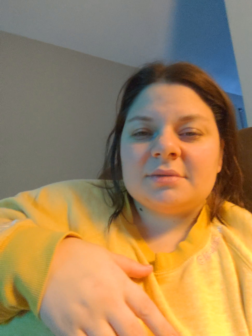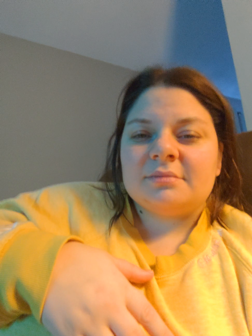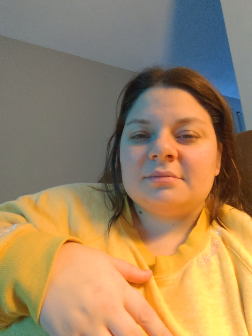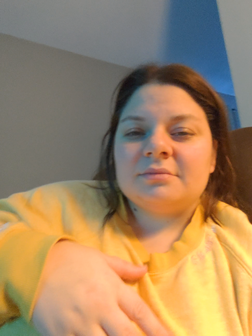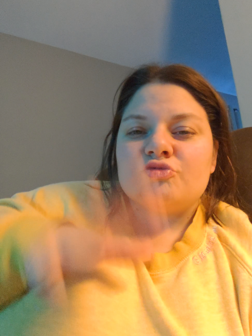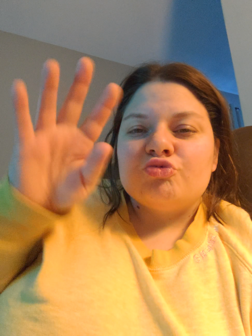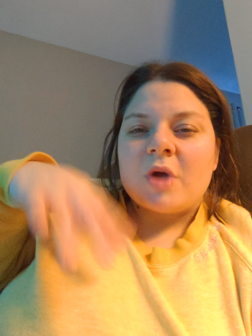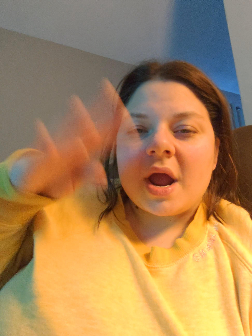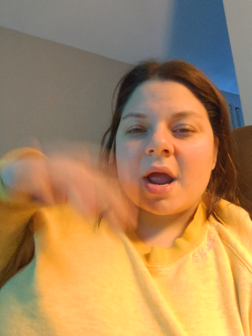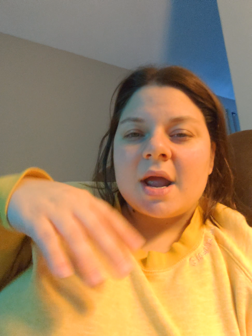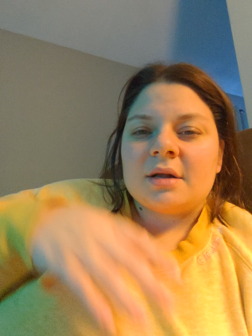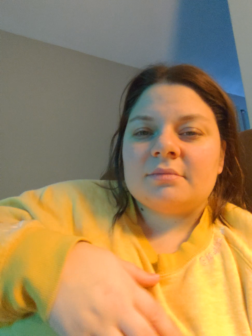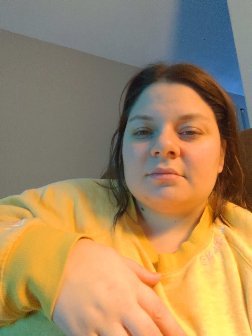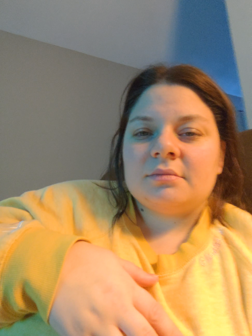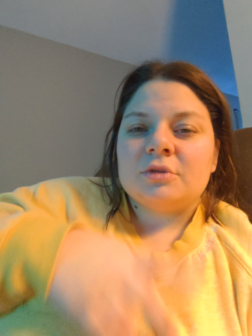rain